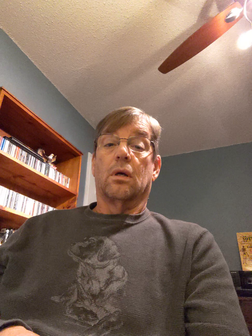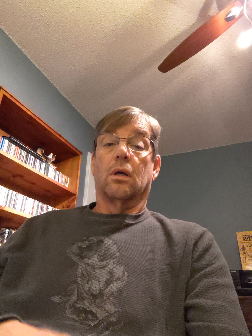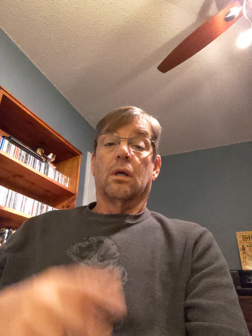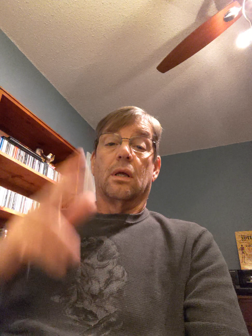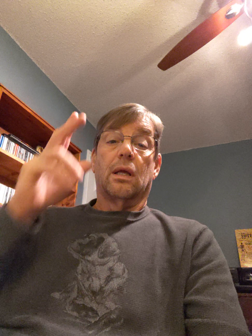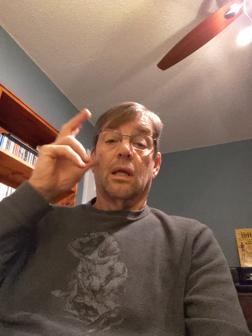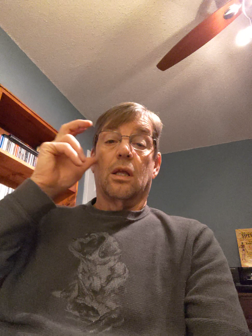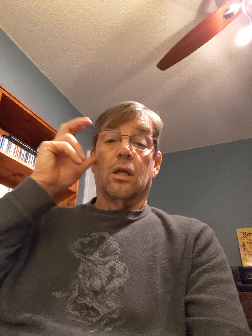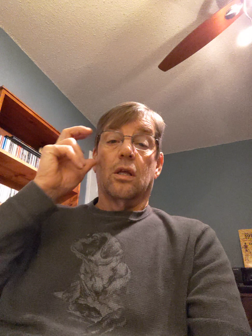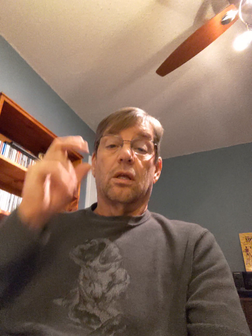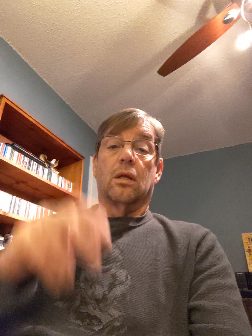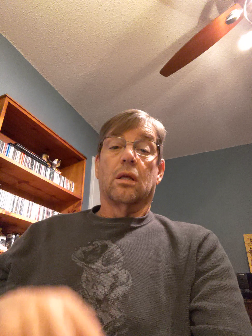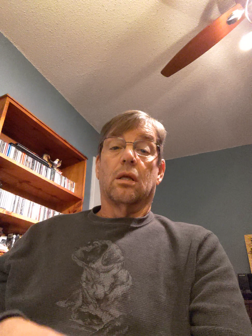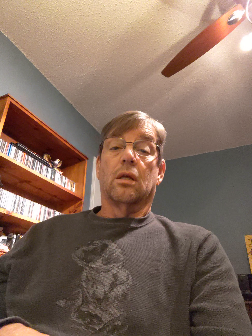hear